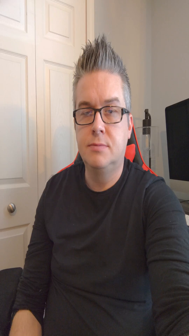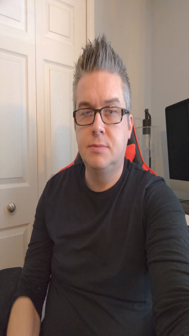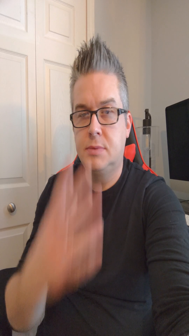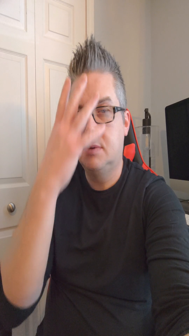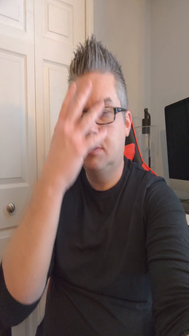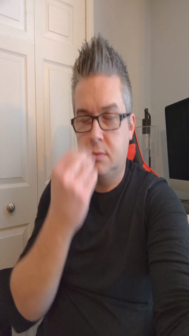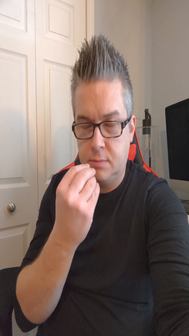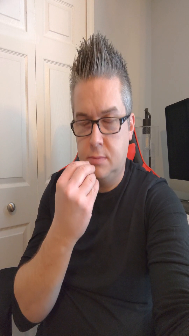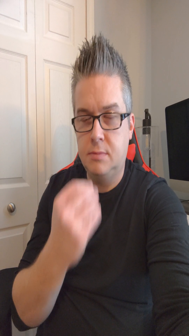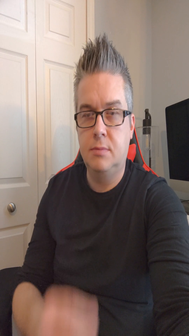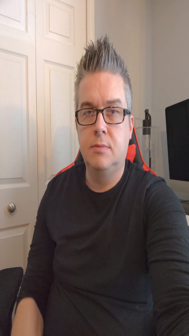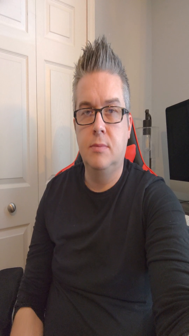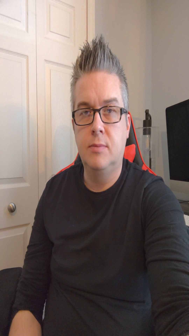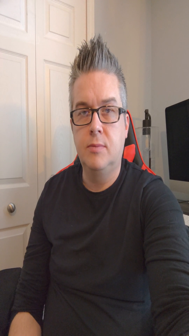sleep